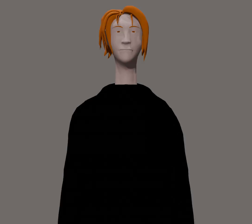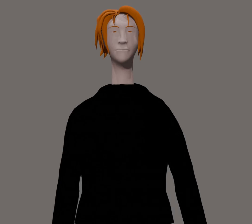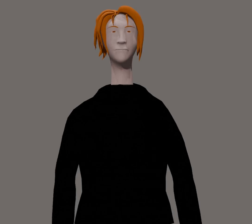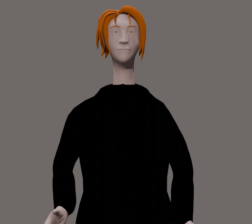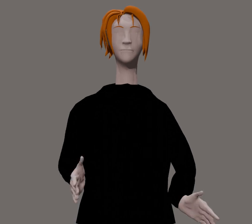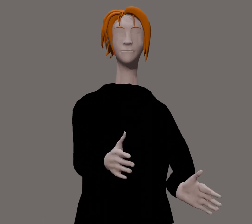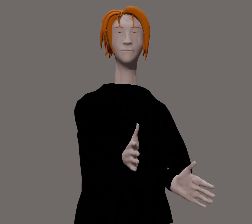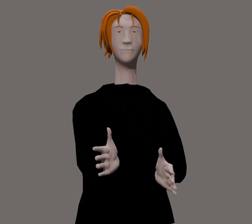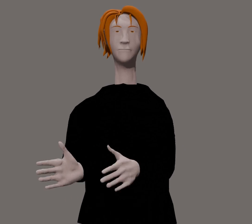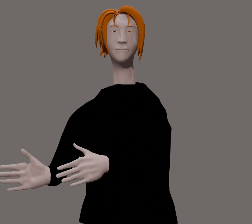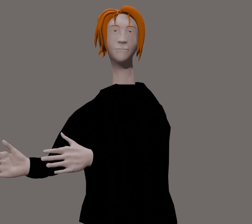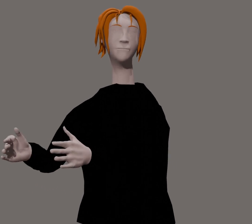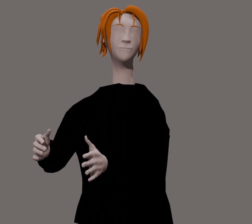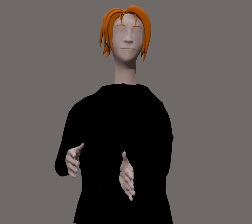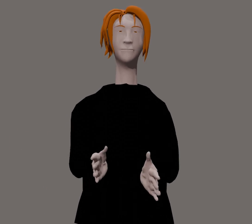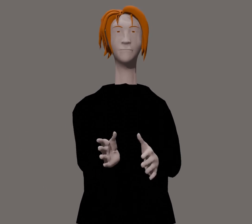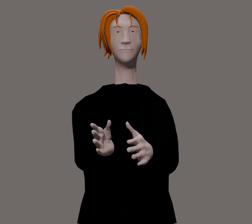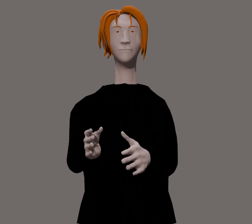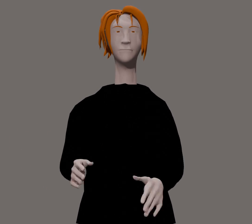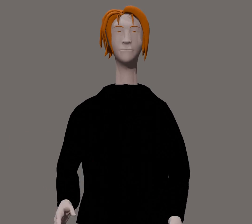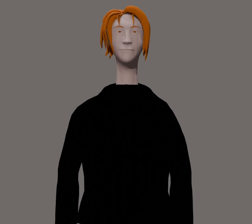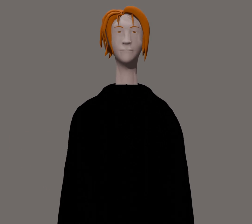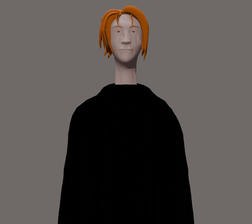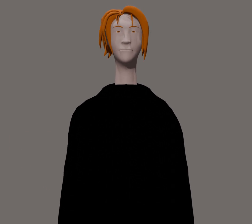Breeze